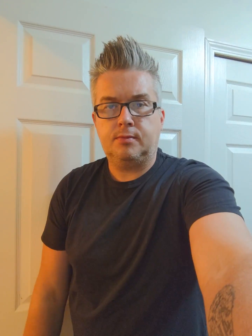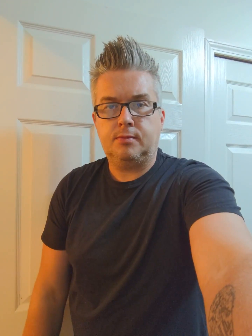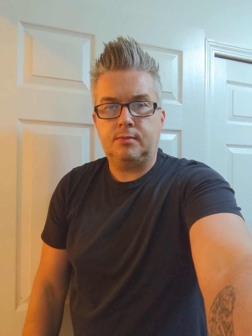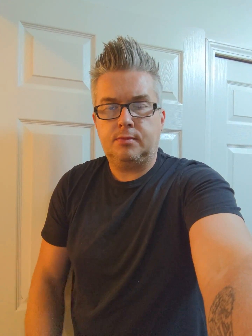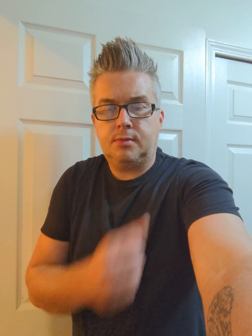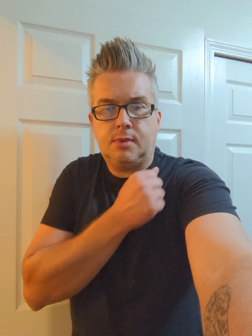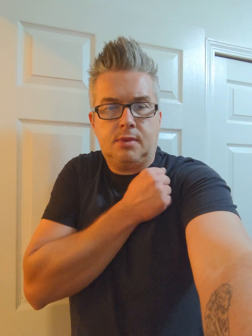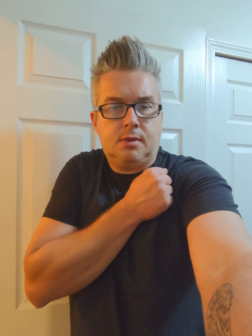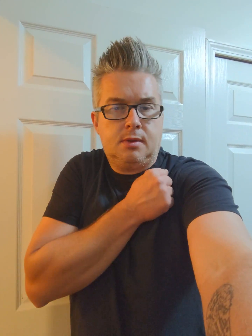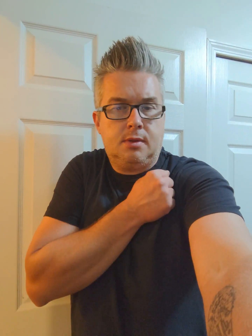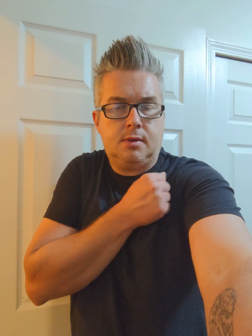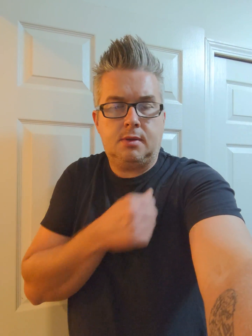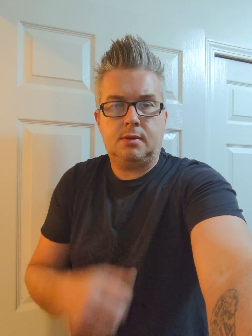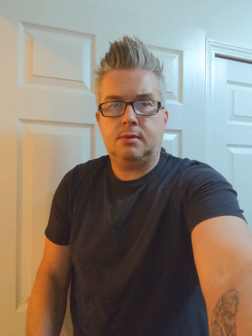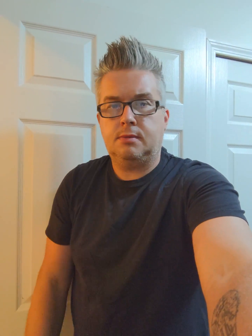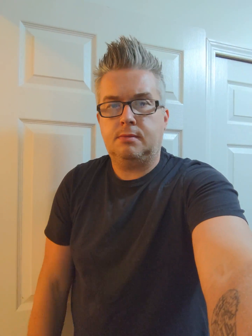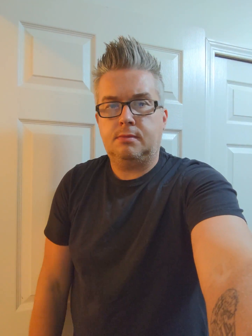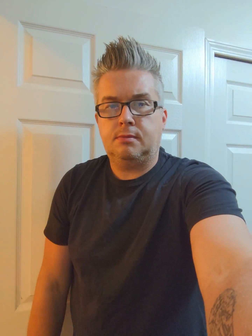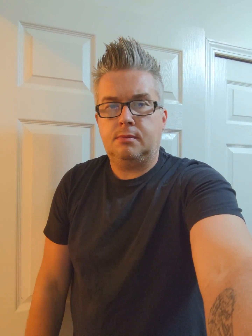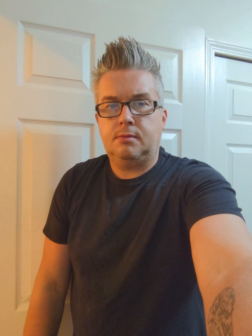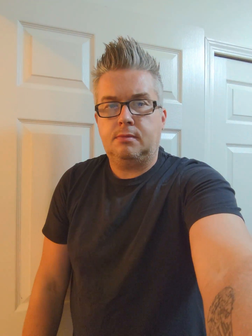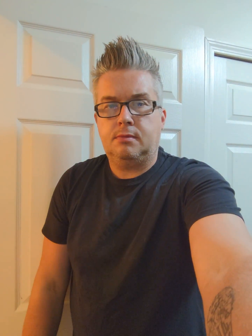love